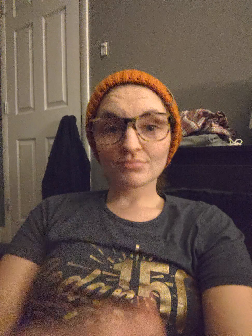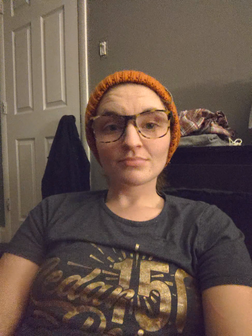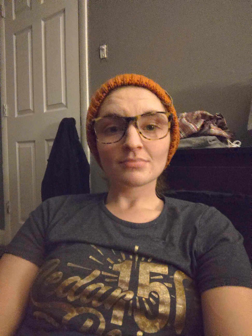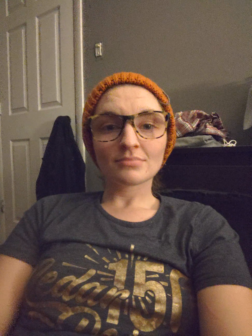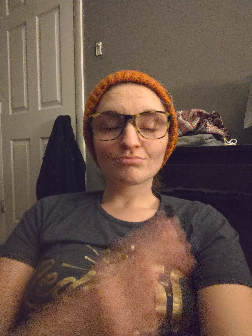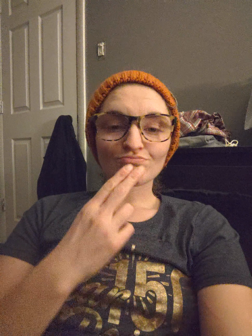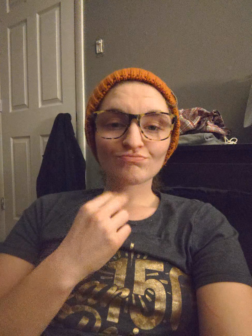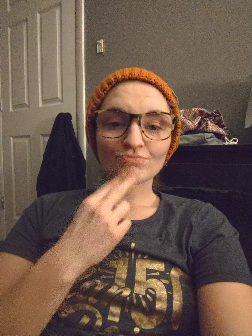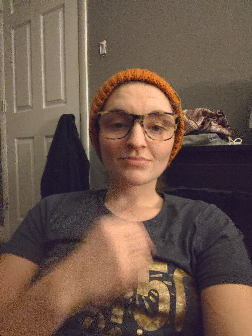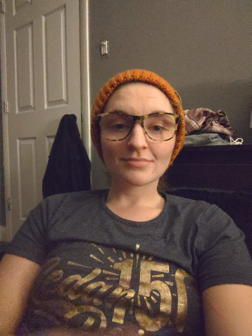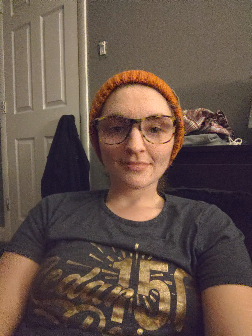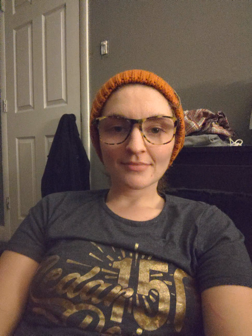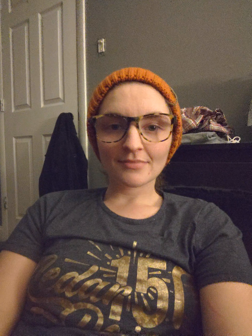cute